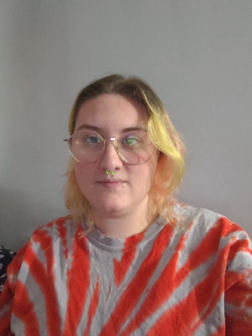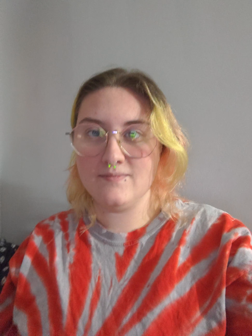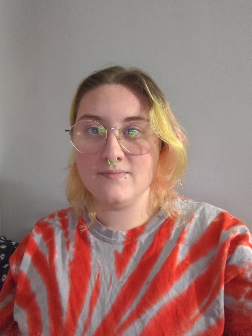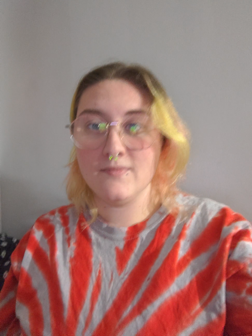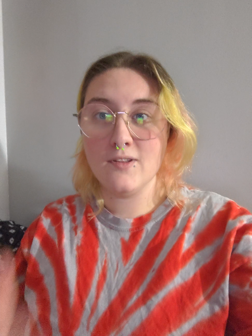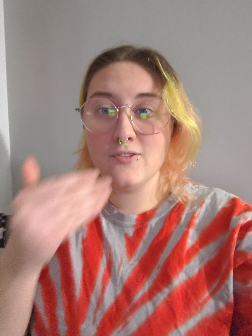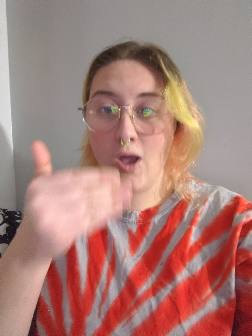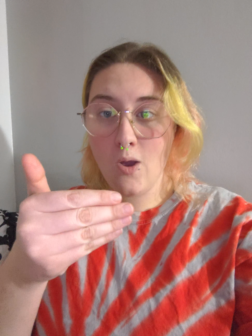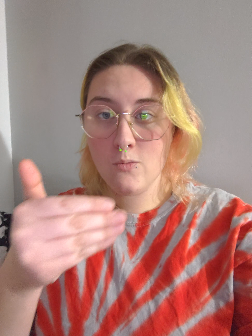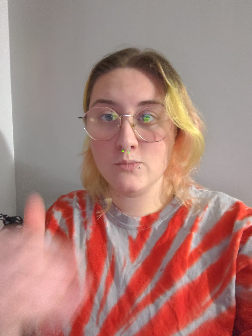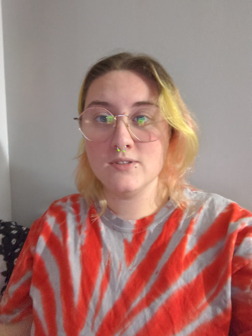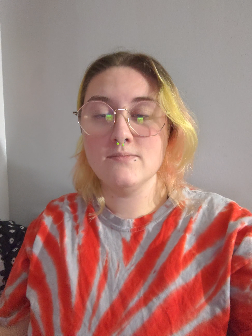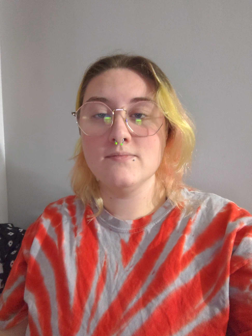close